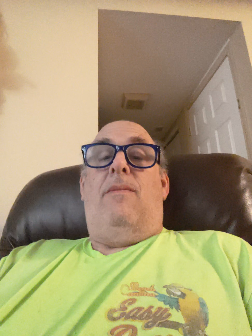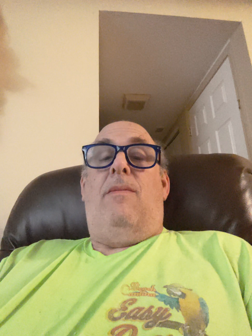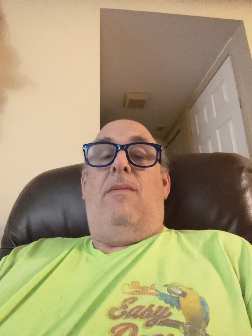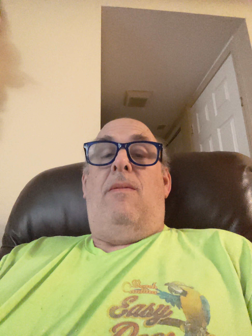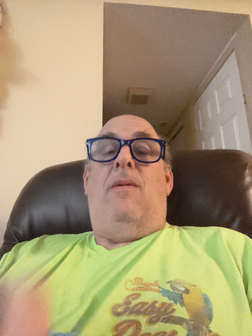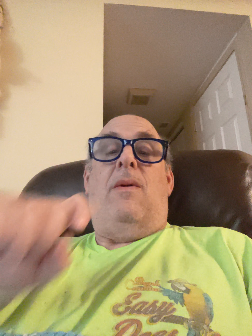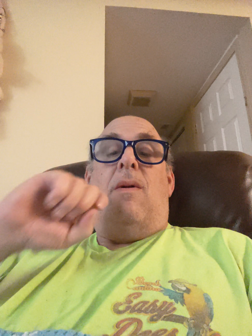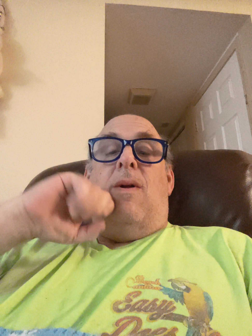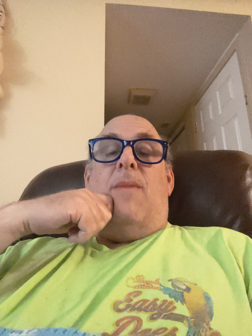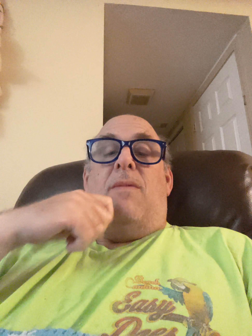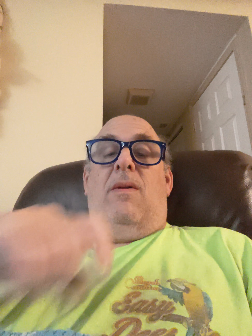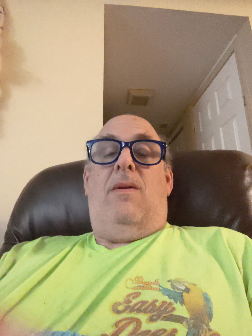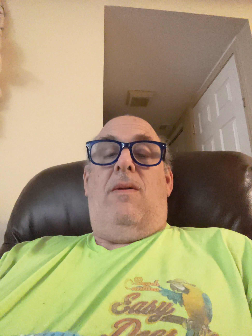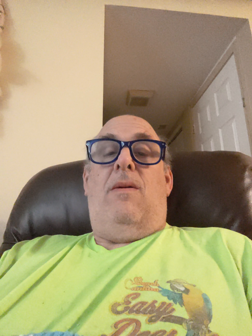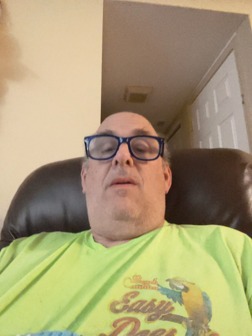apple